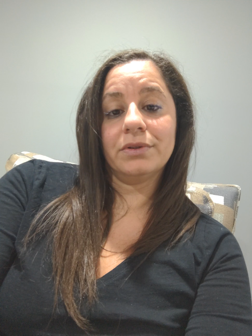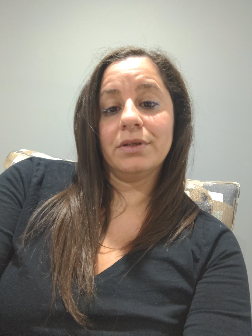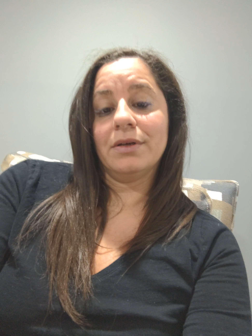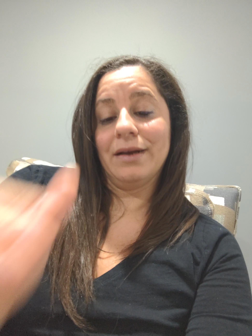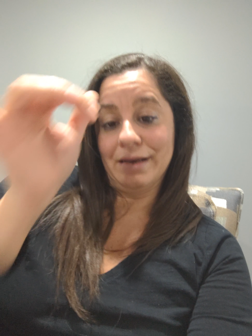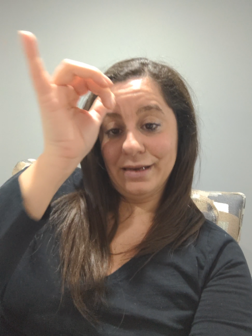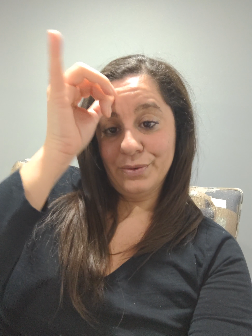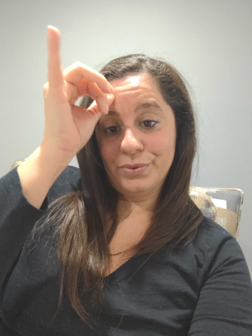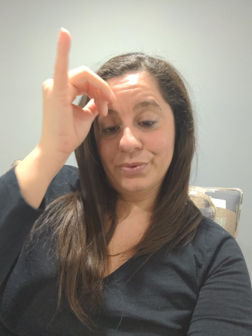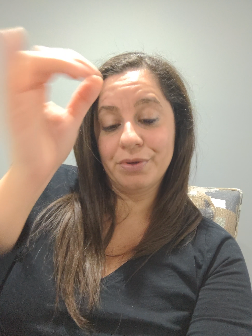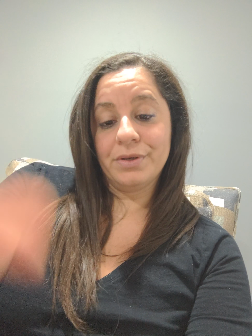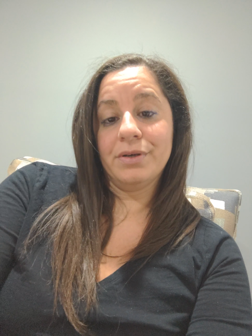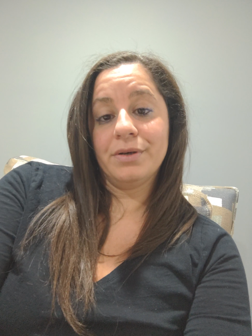cow